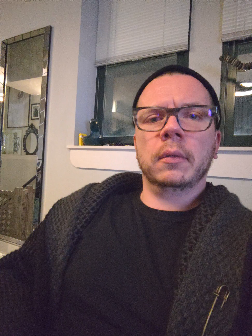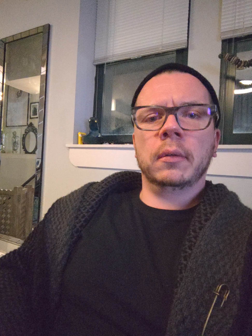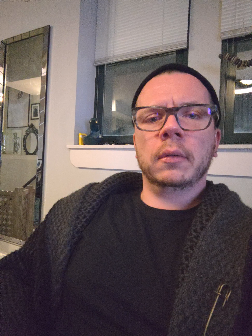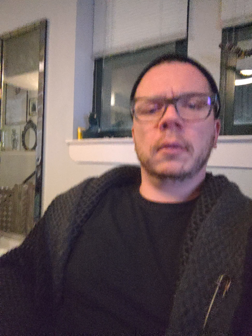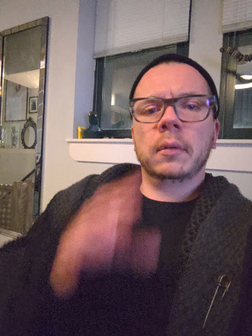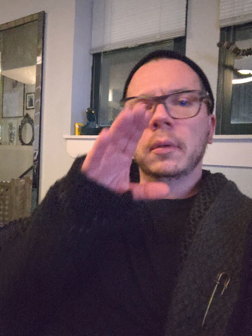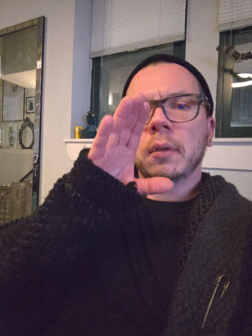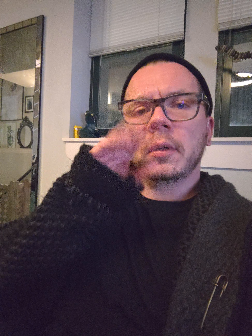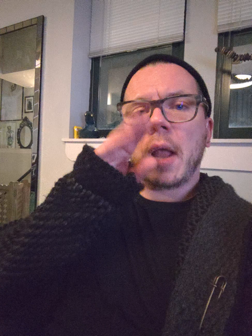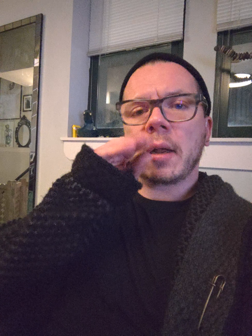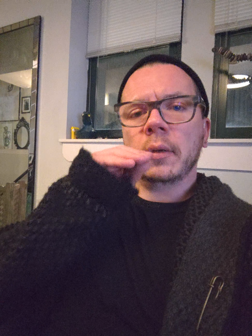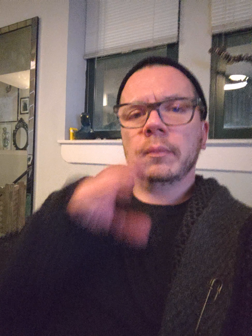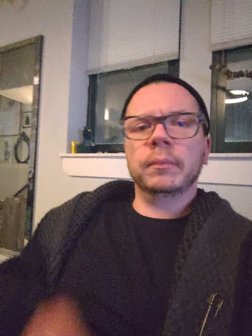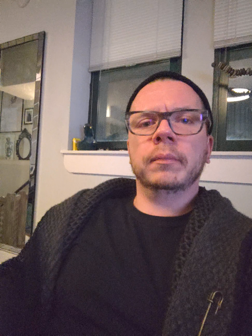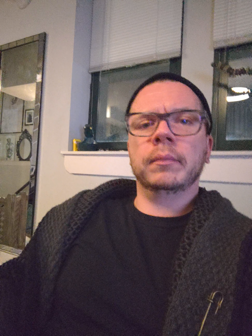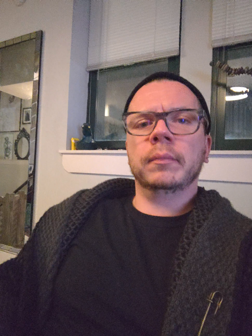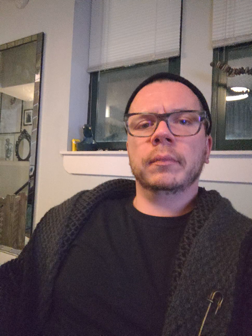duck